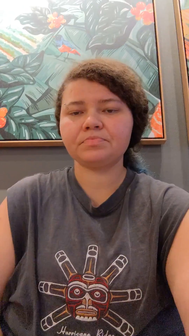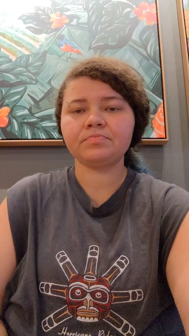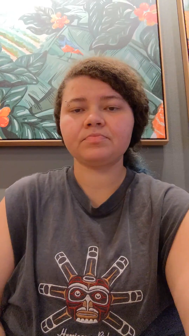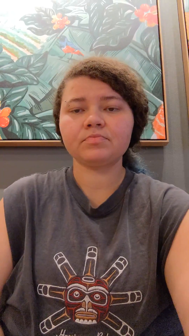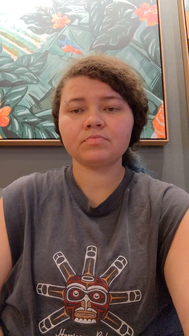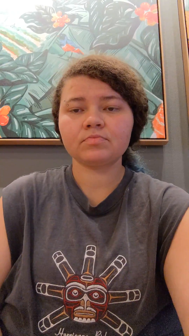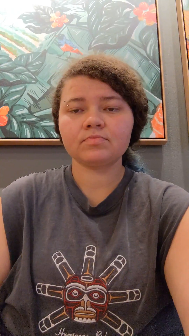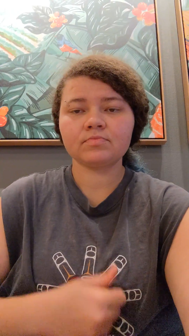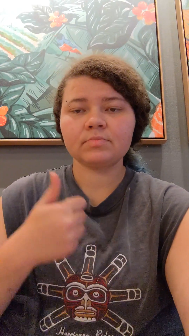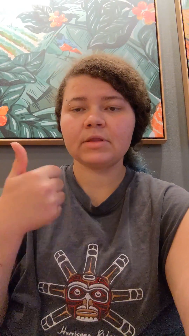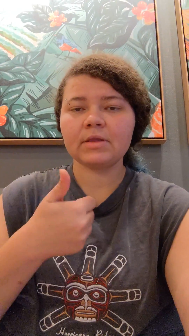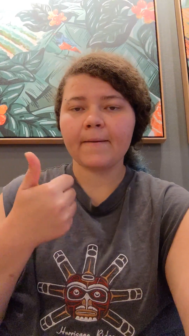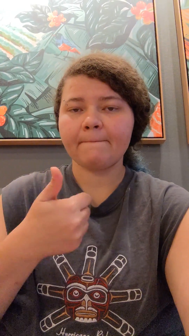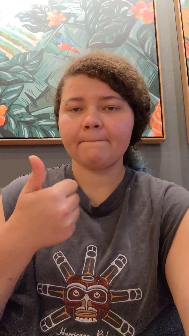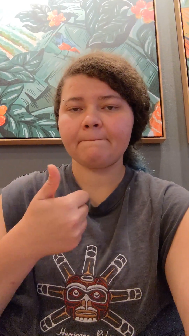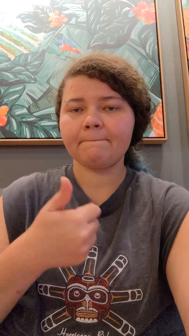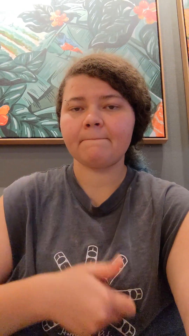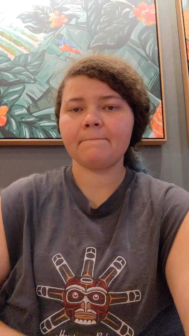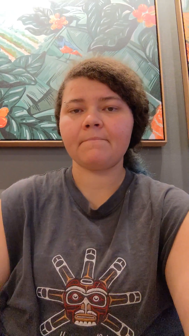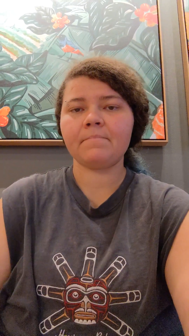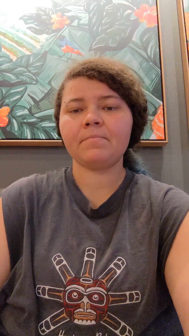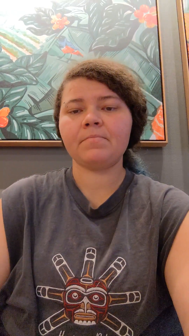game